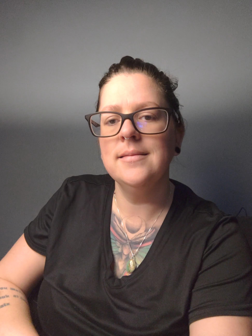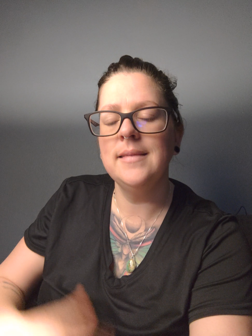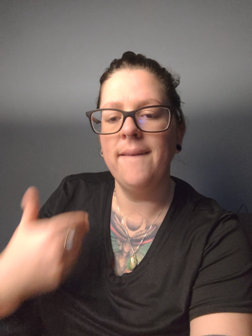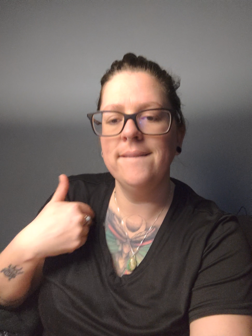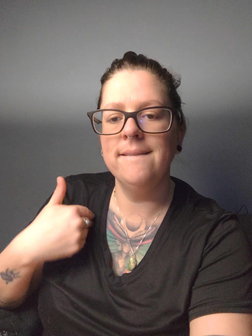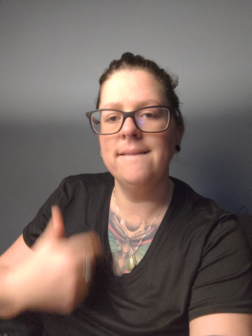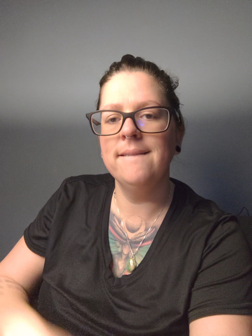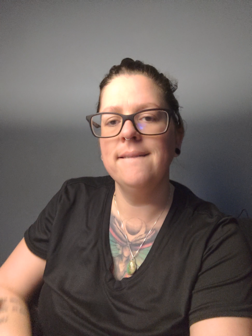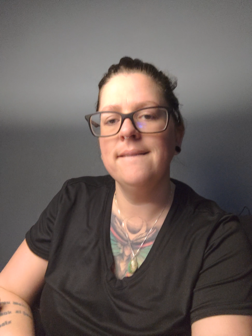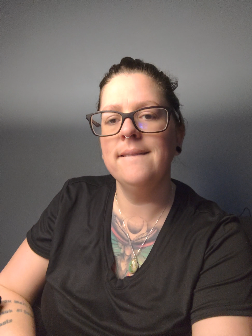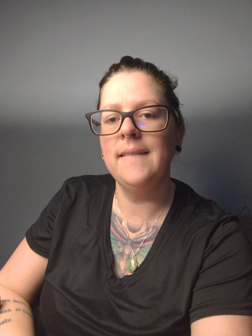have